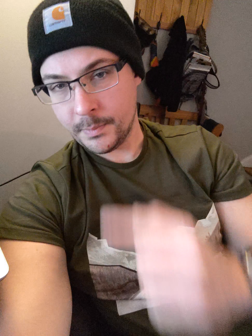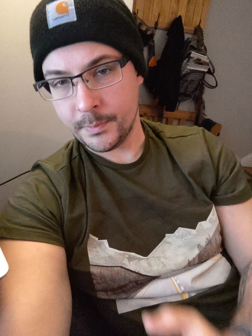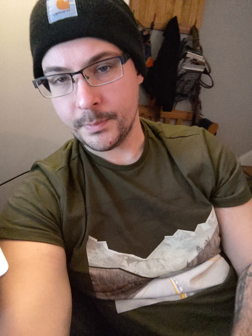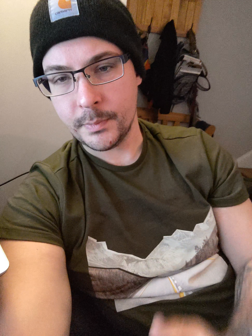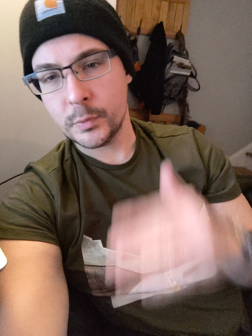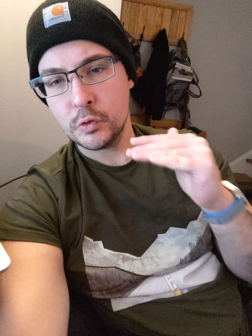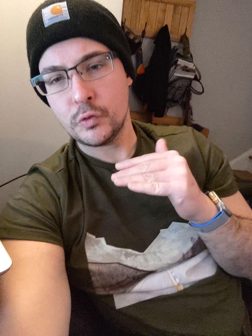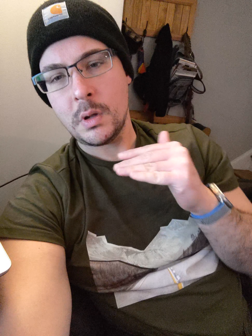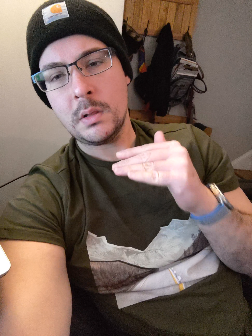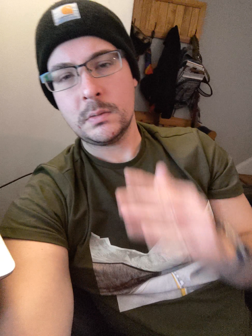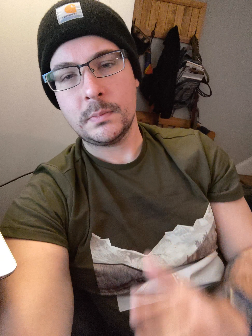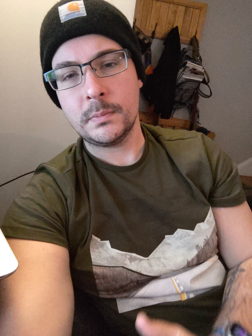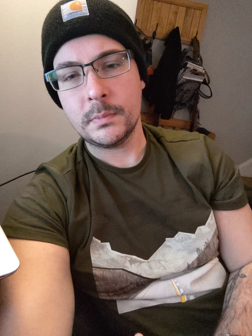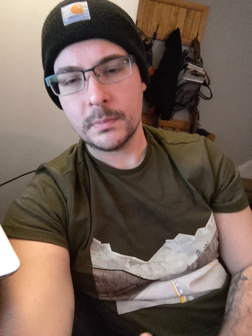child